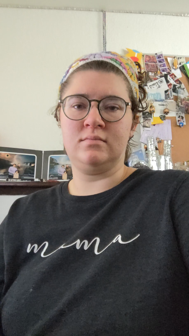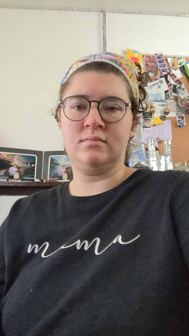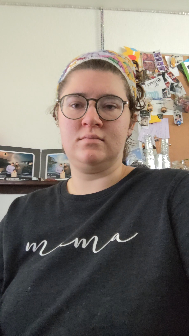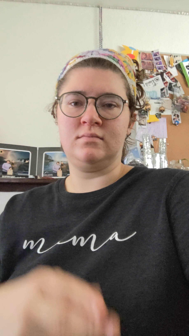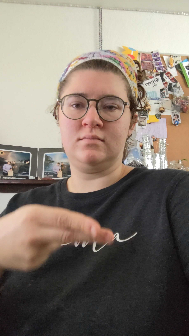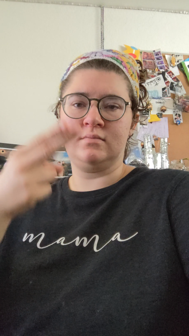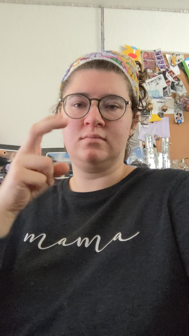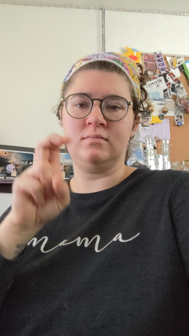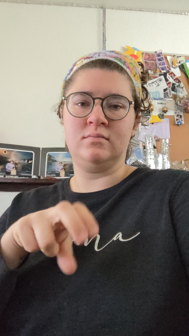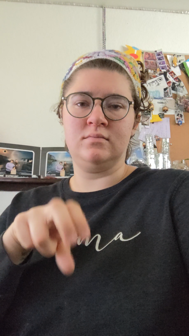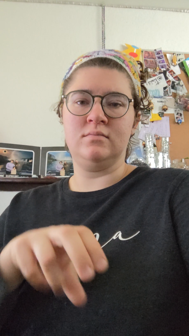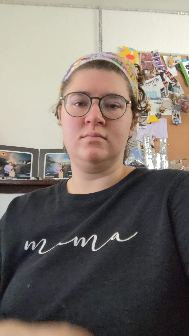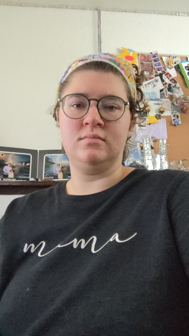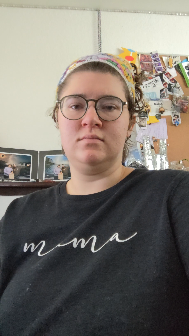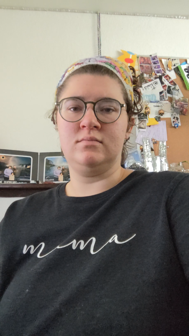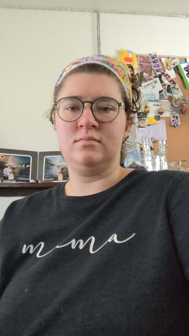high chair